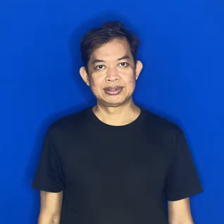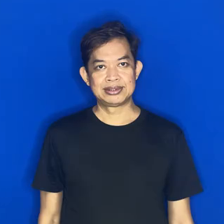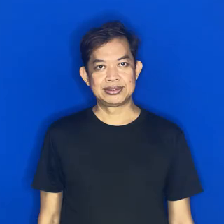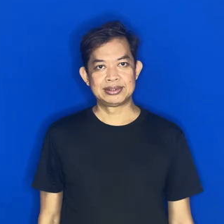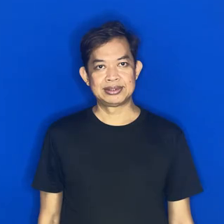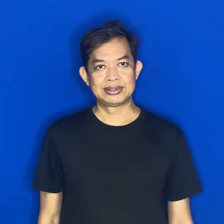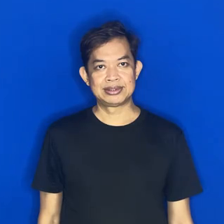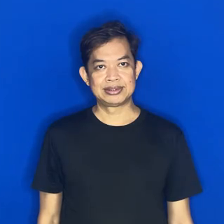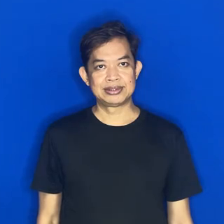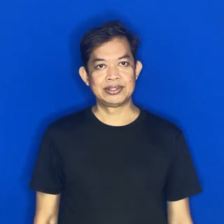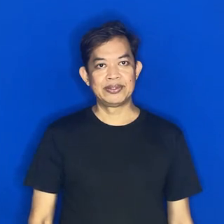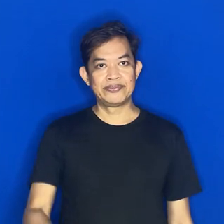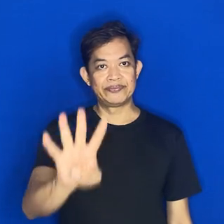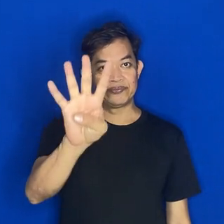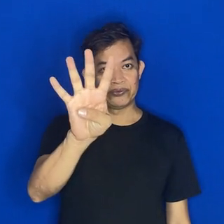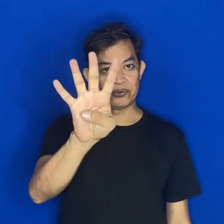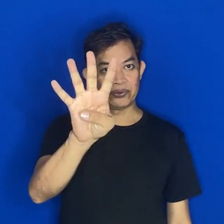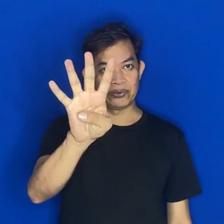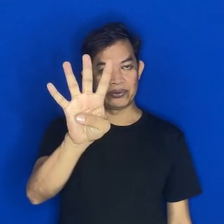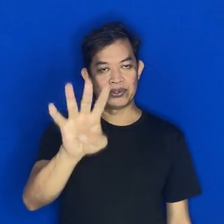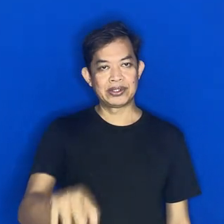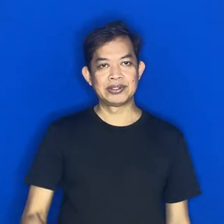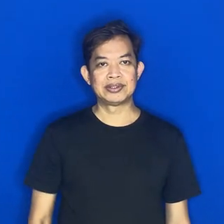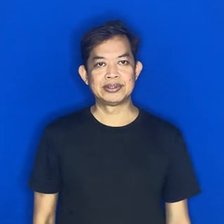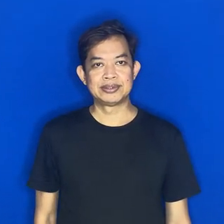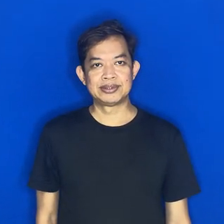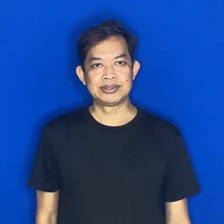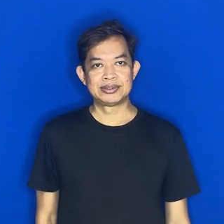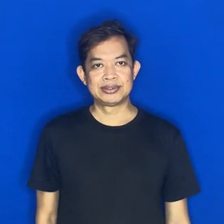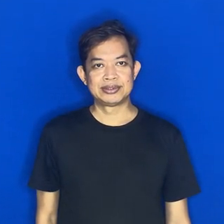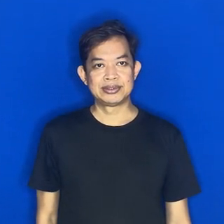four